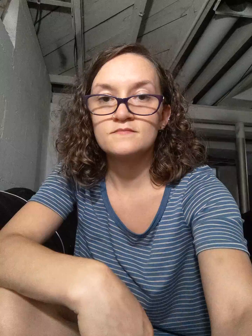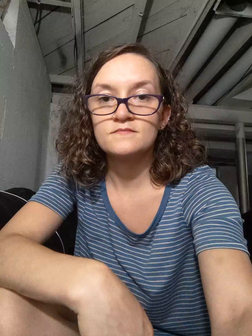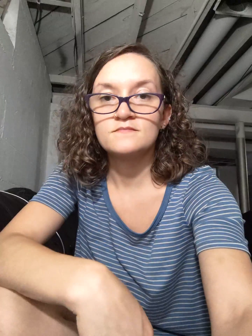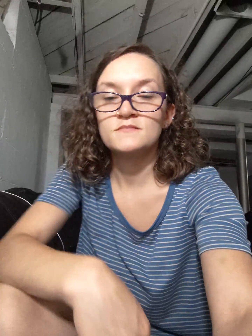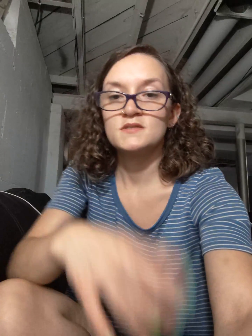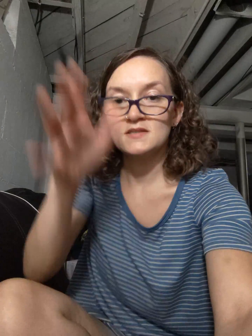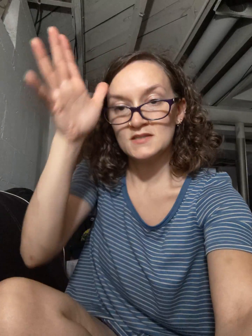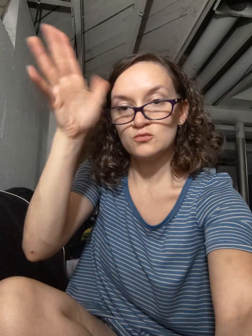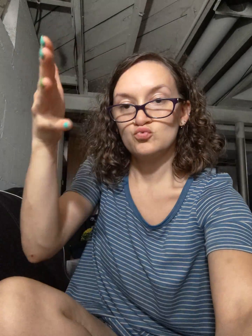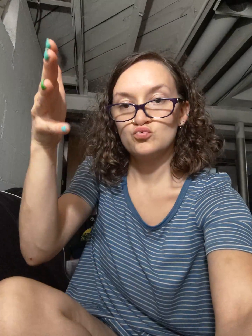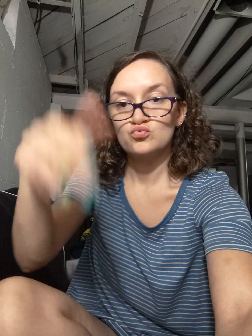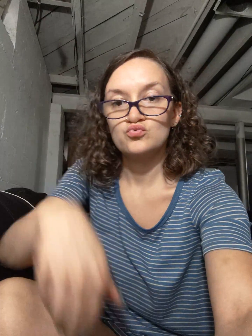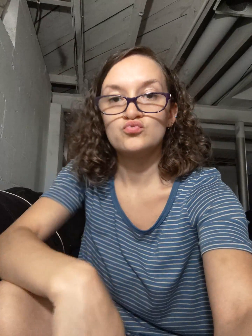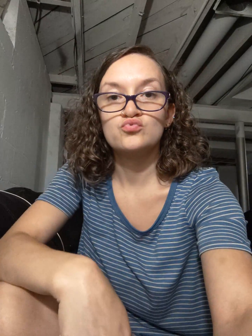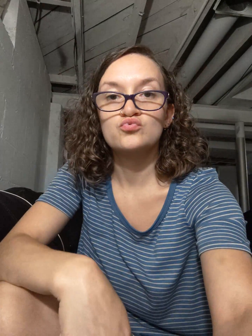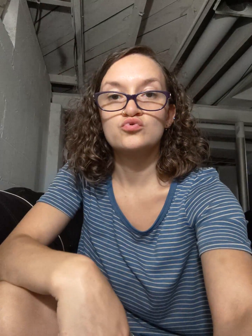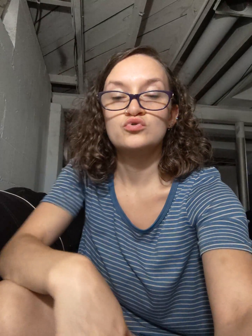deer